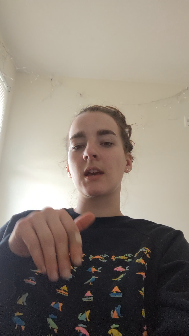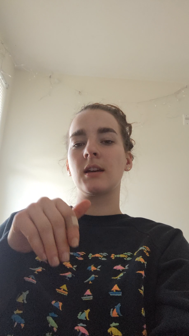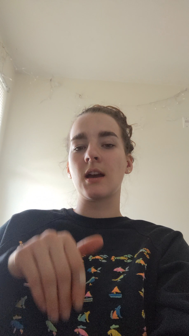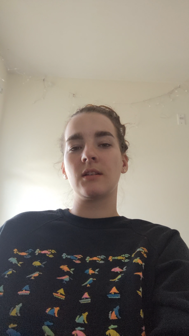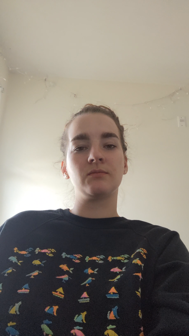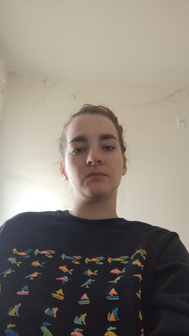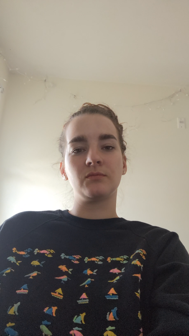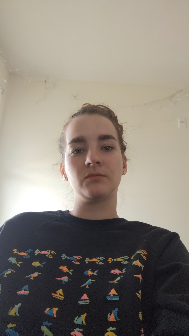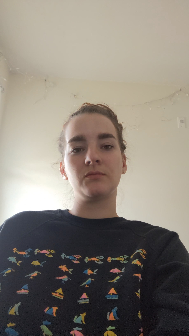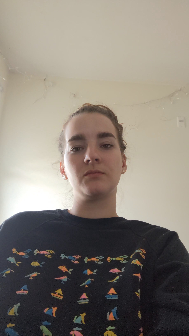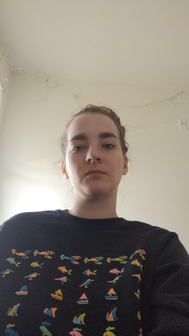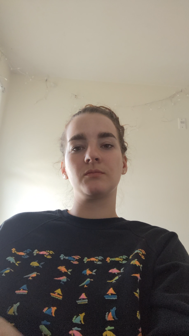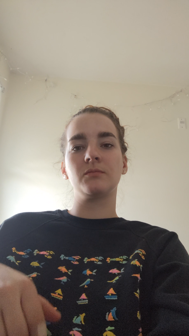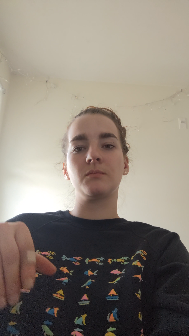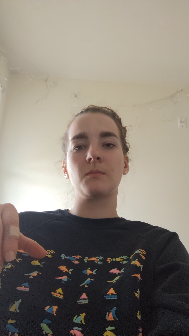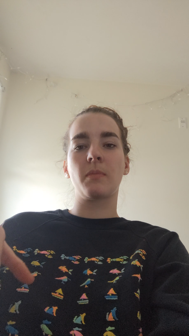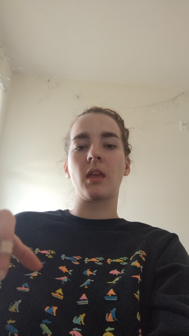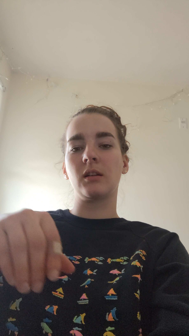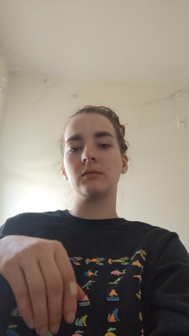block